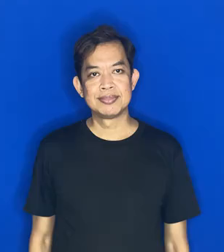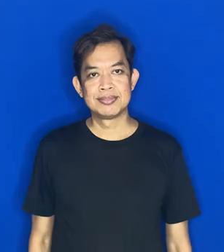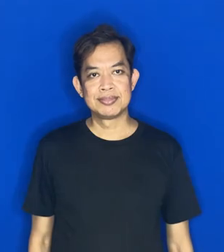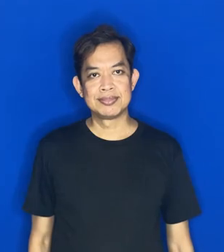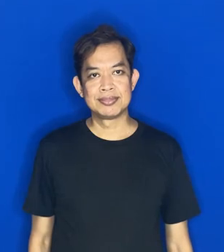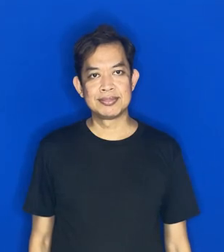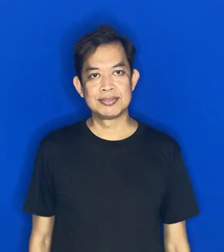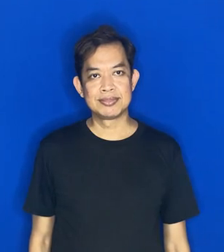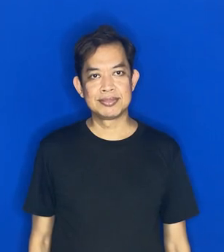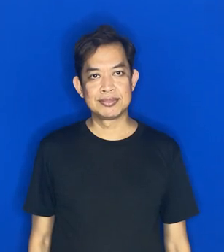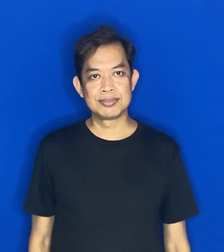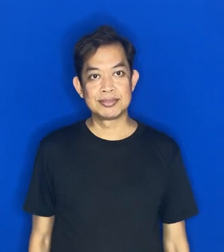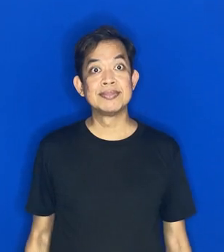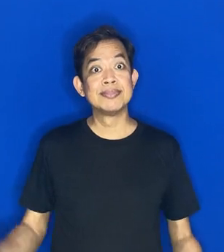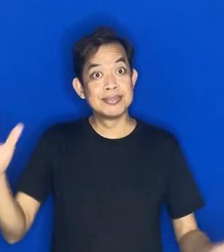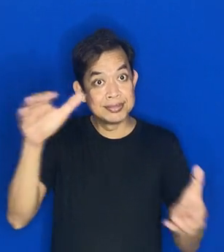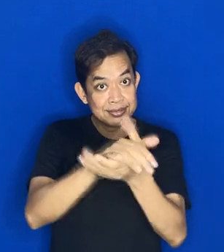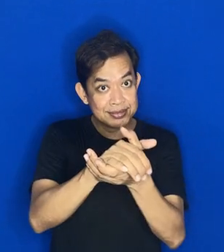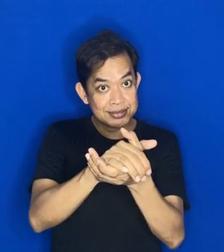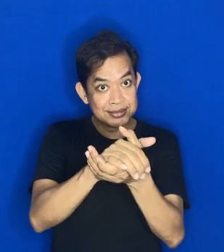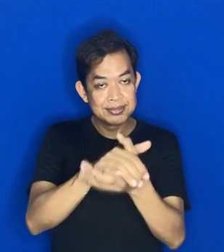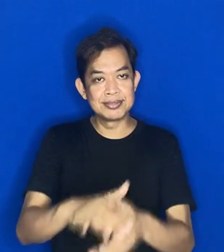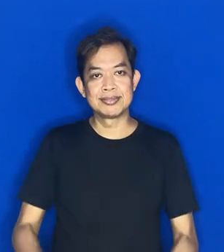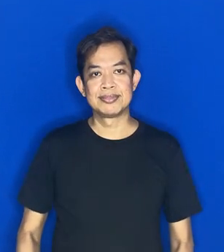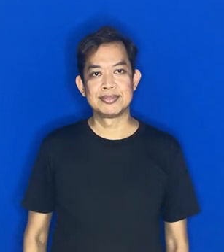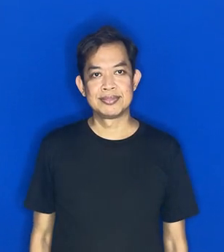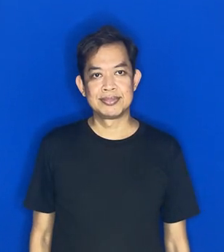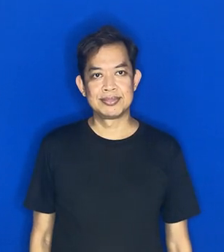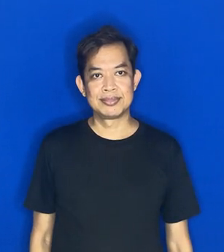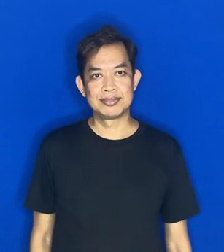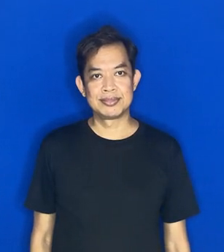married